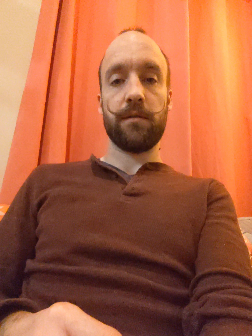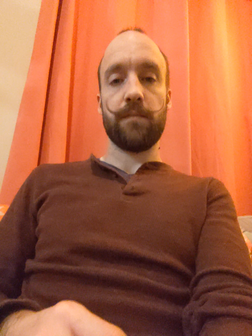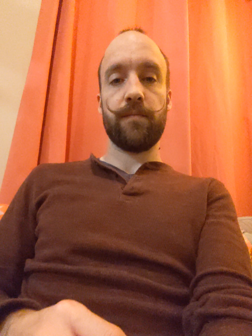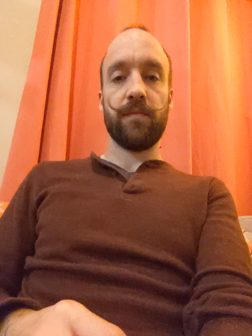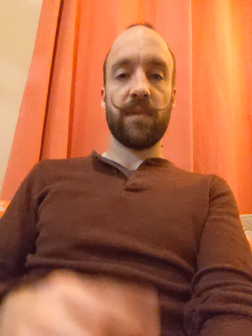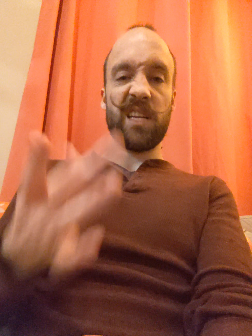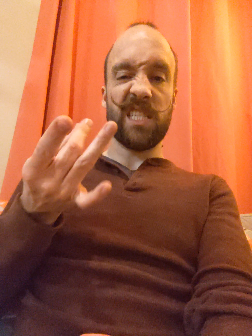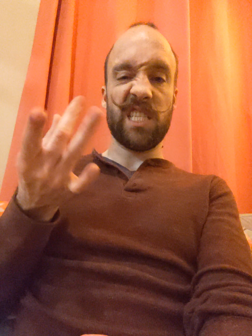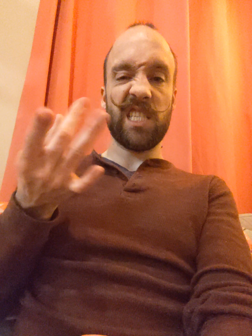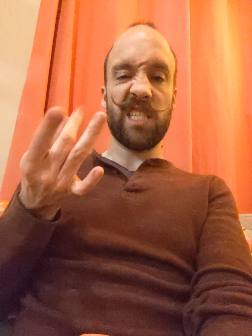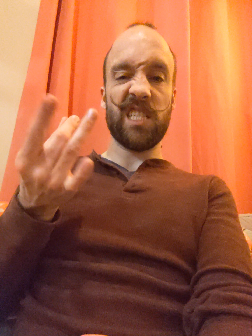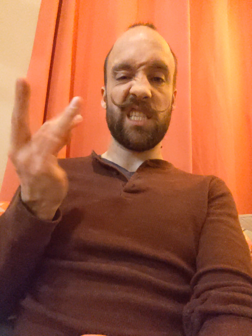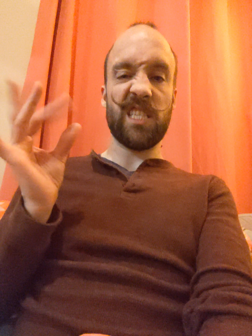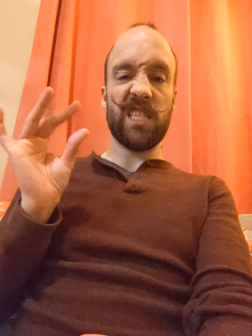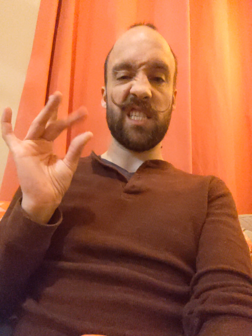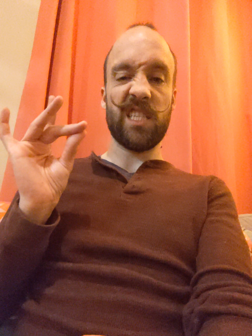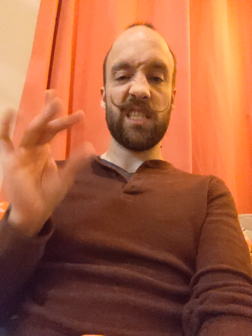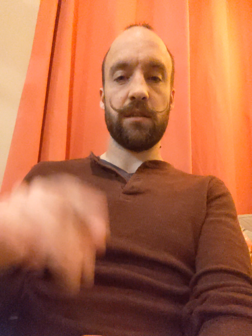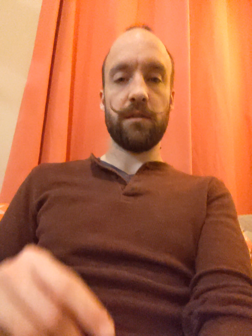sticky